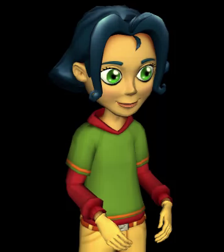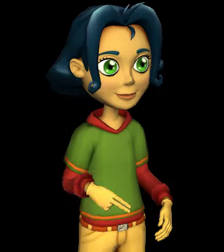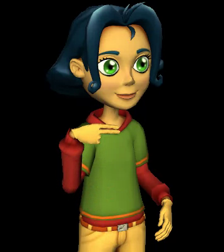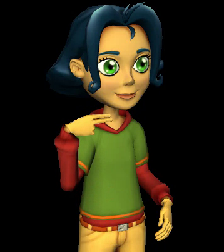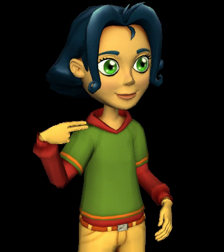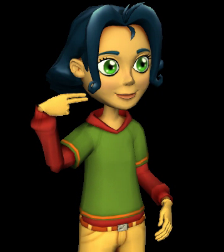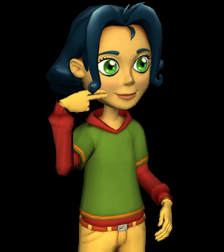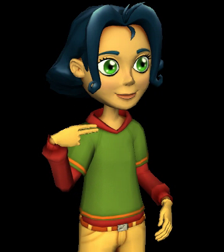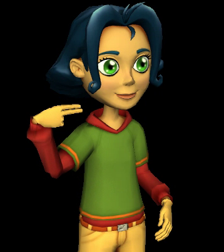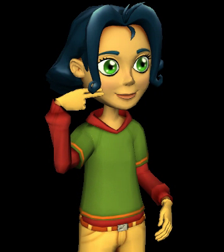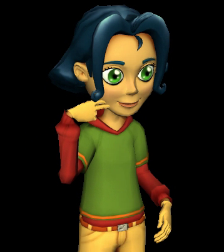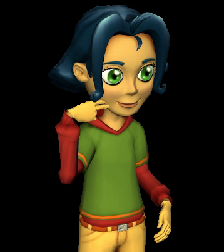نوفمبر